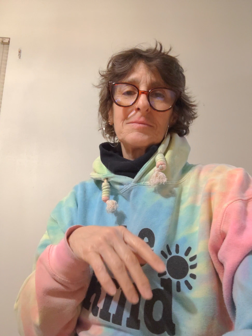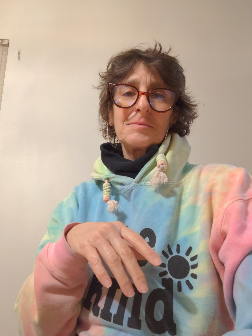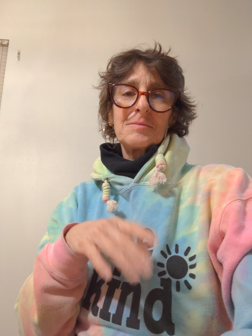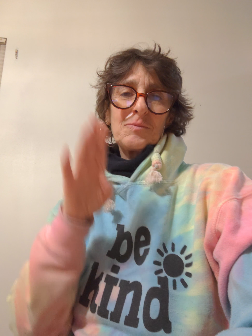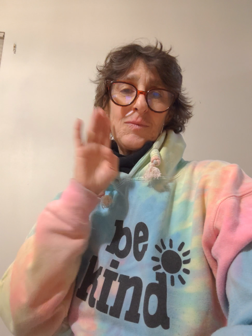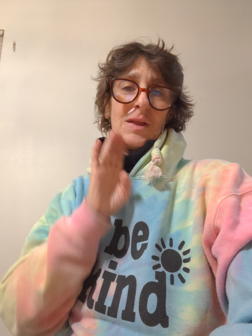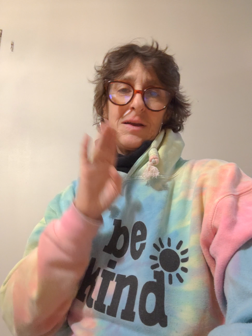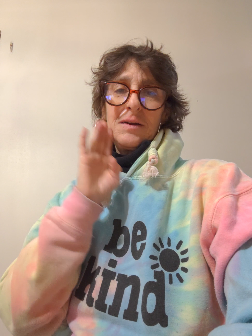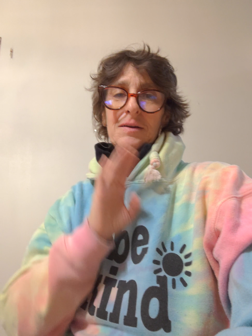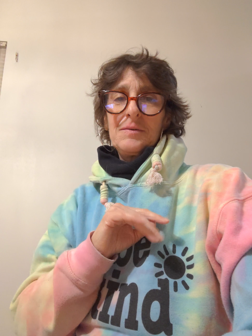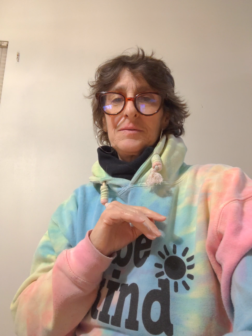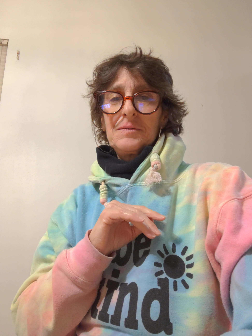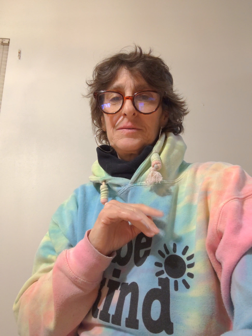brown